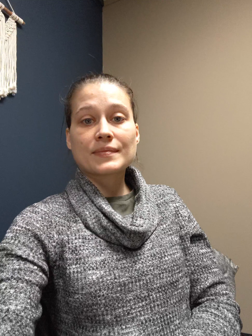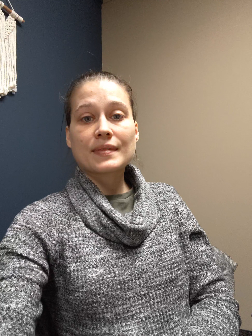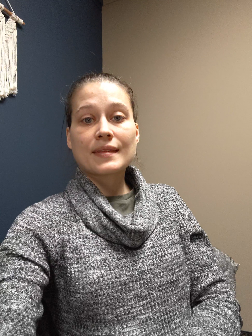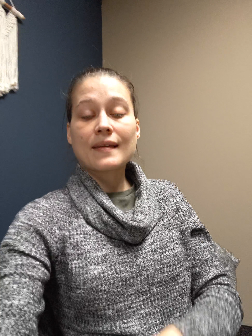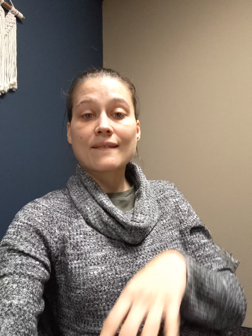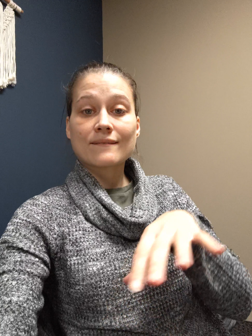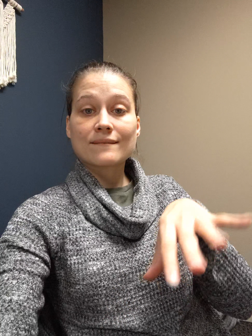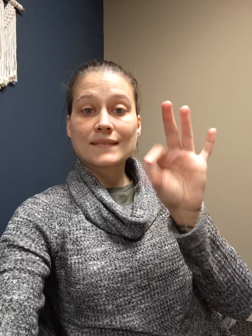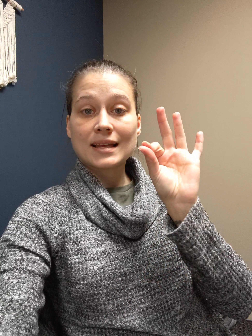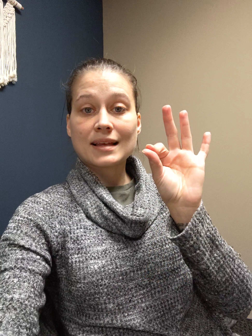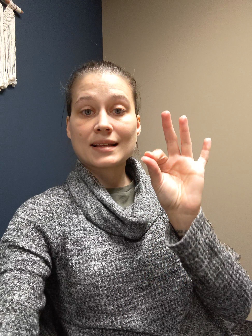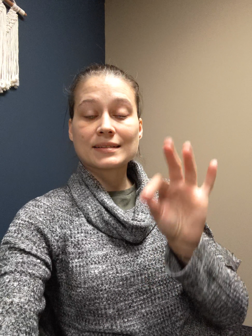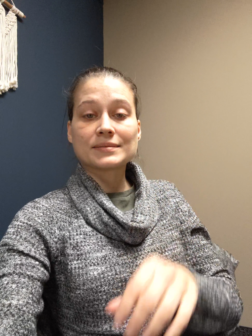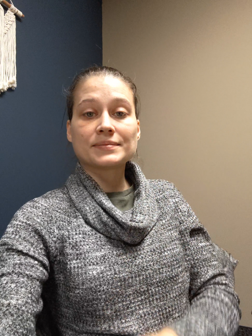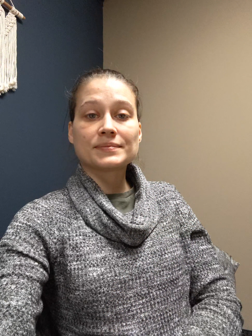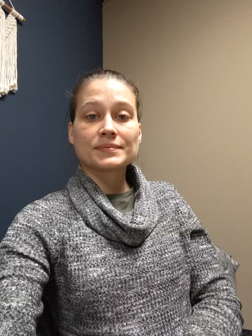find